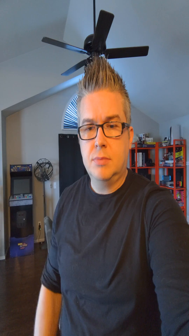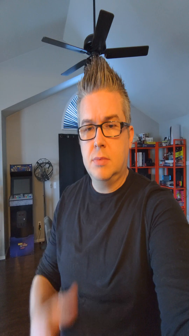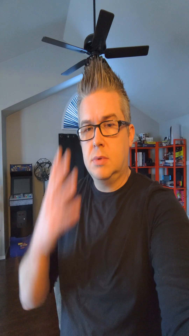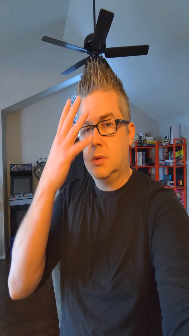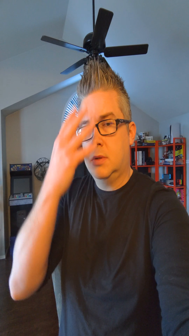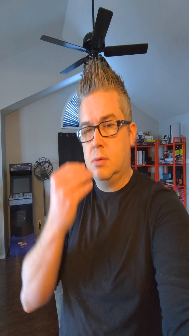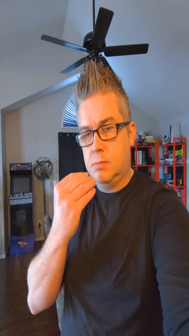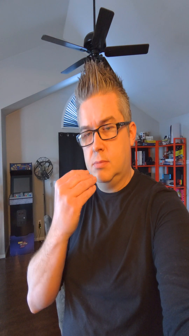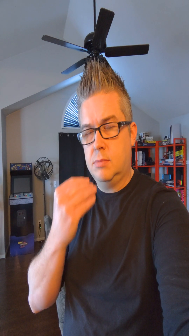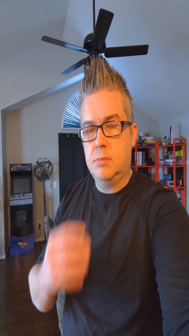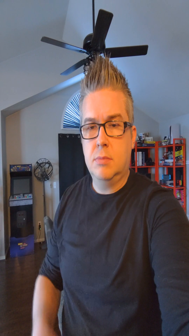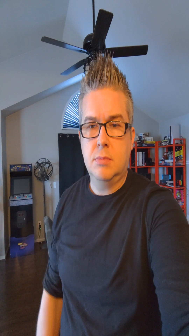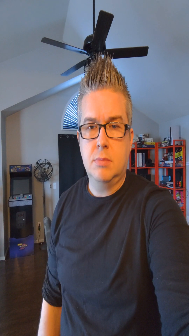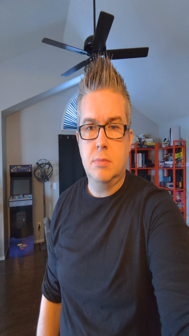sleep